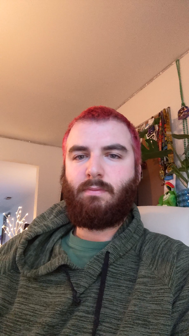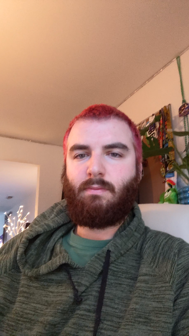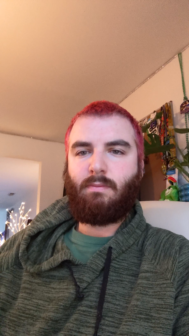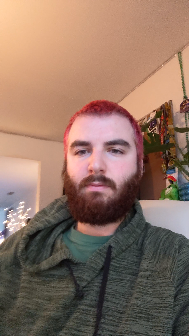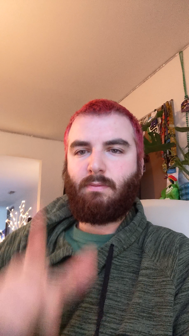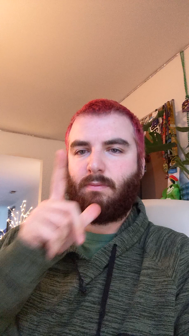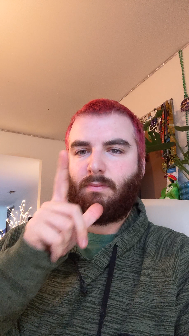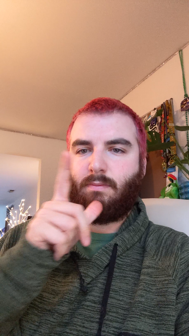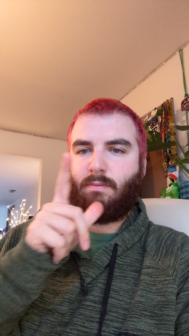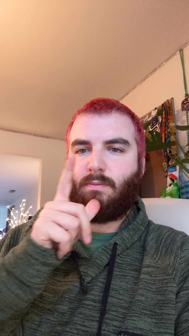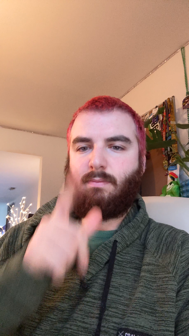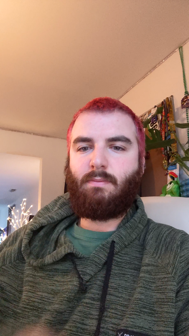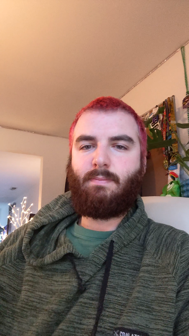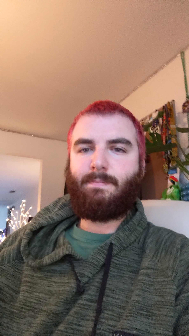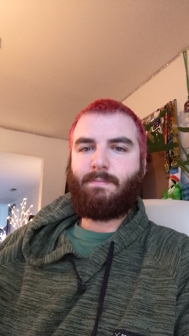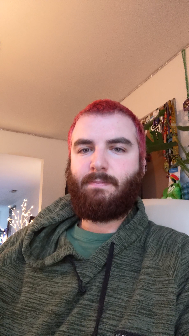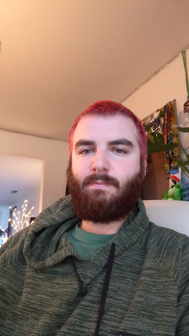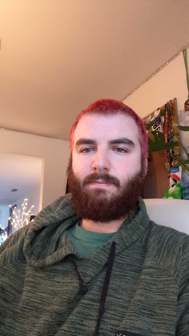lunch